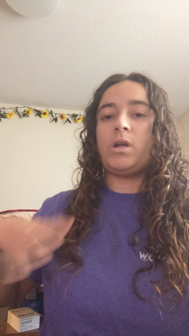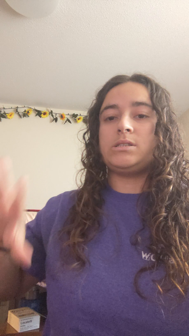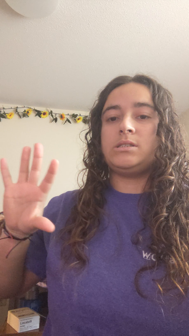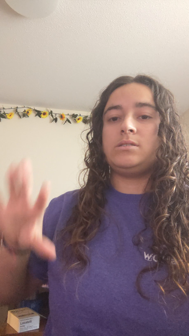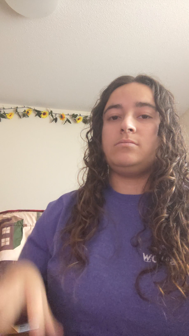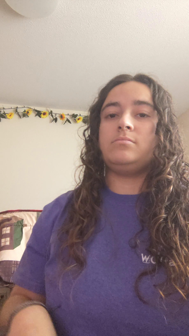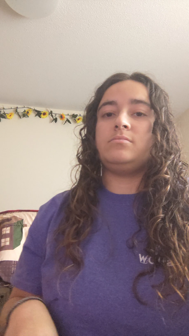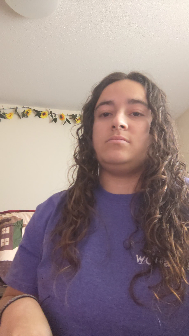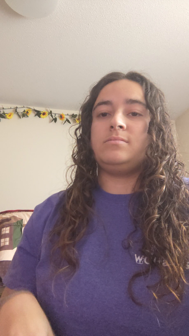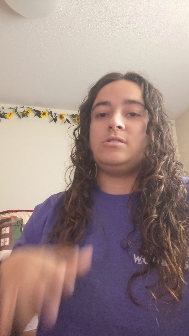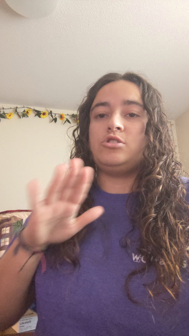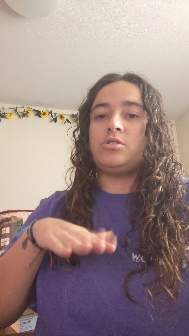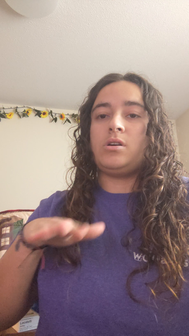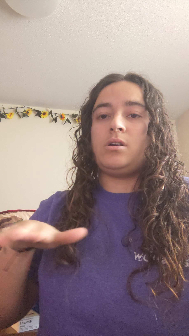children